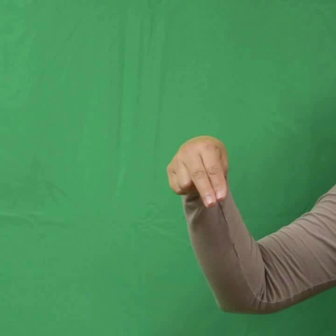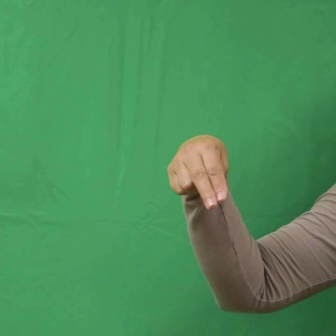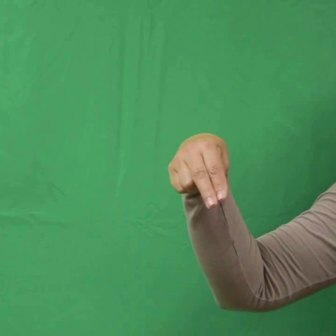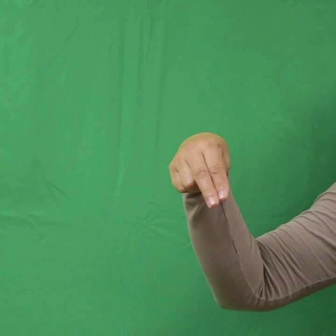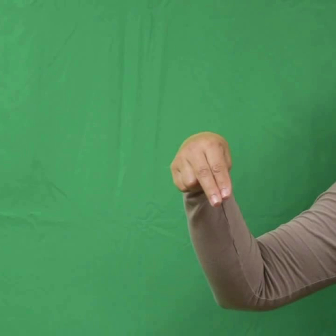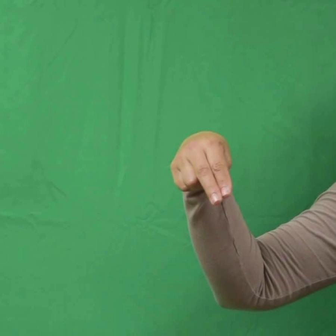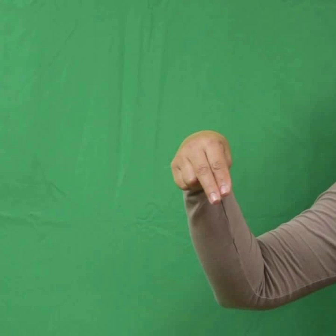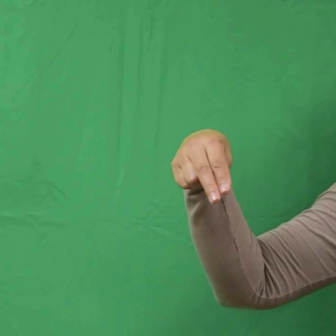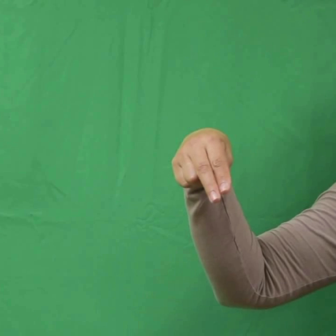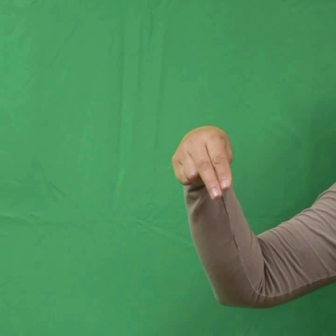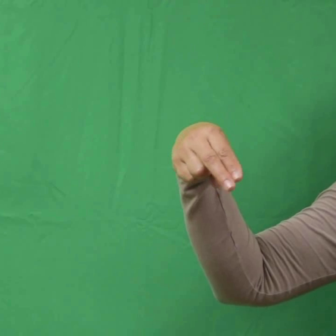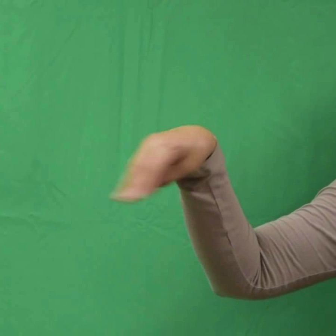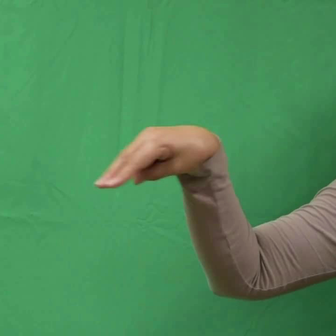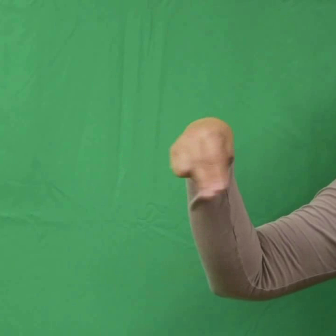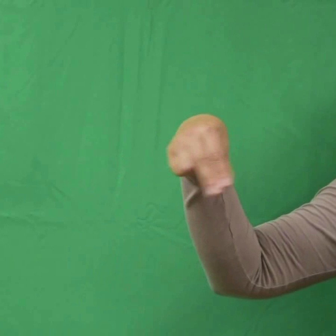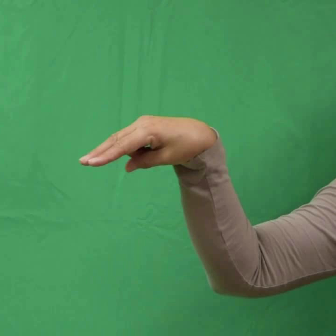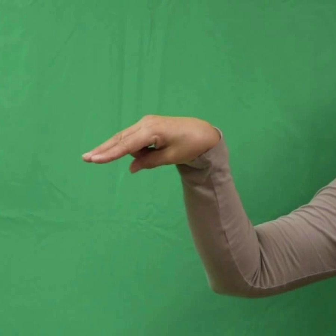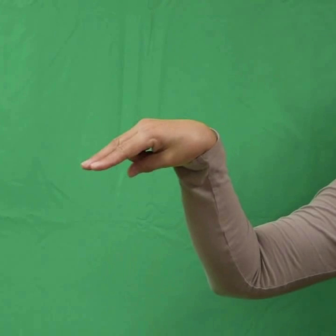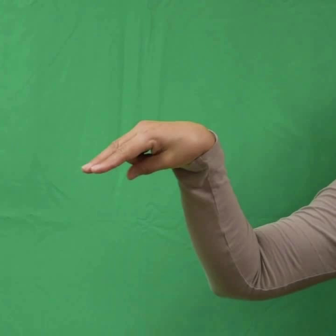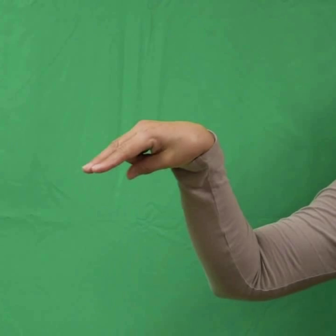Ñ